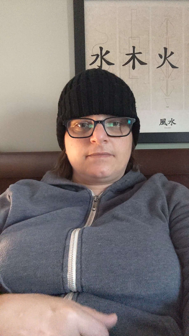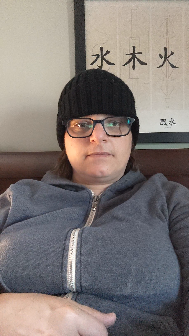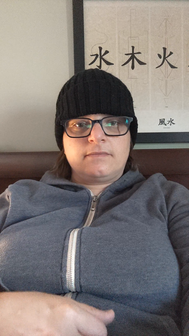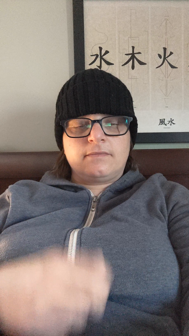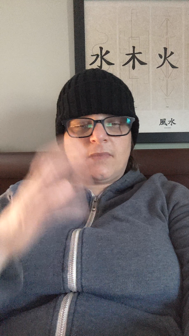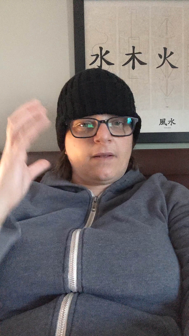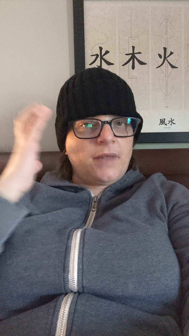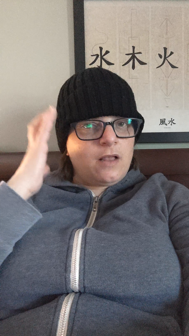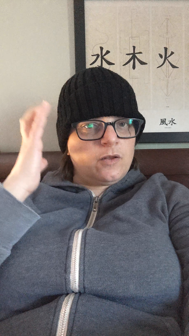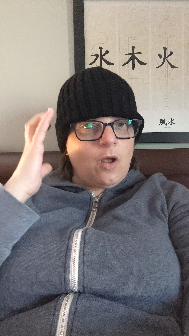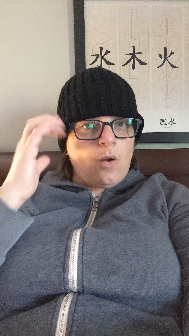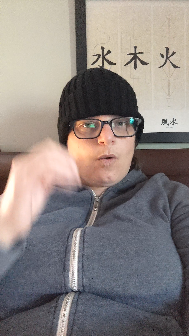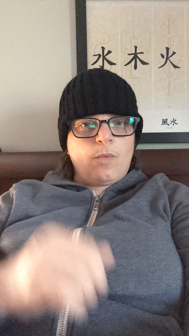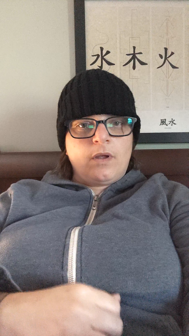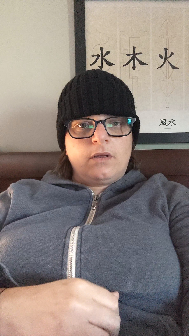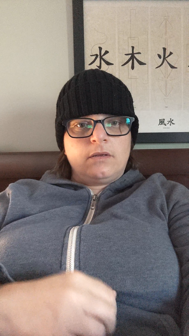pillow